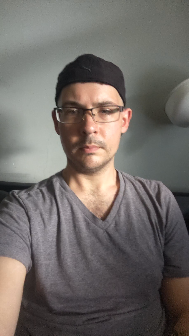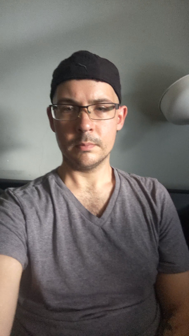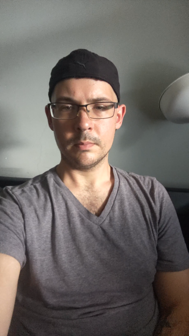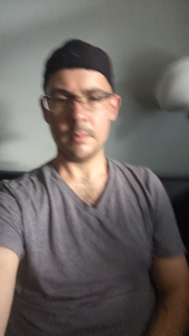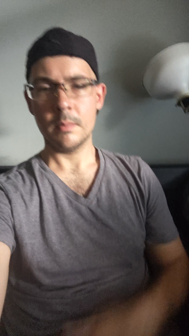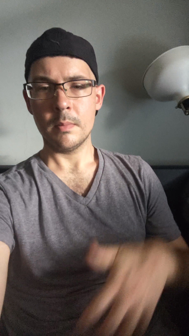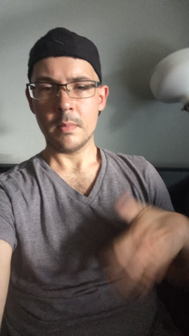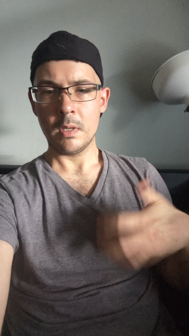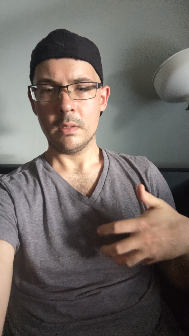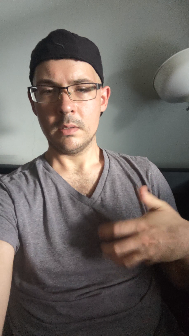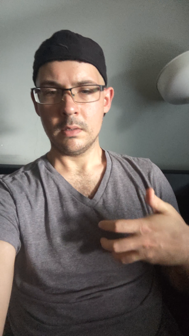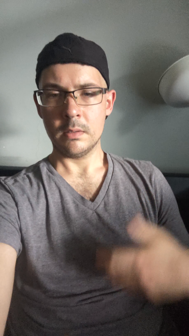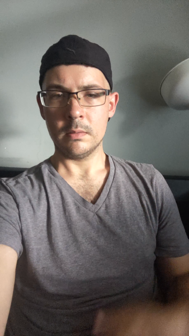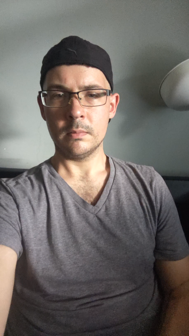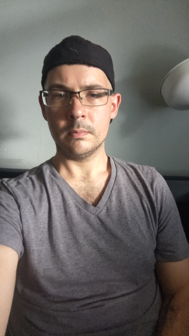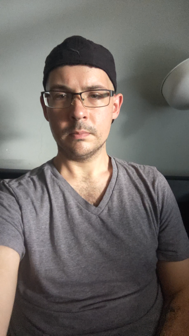monkey